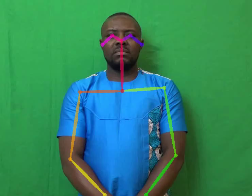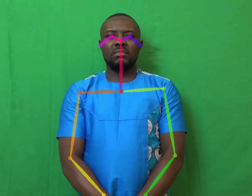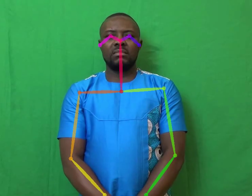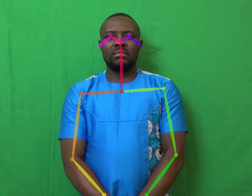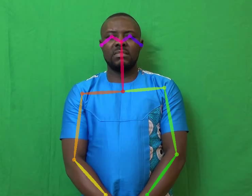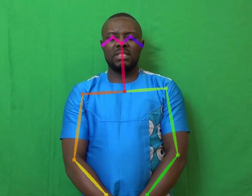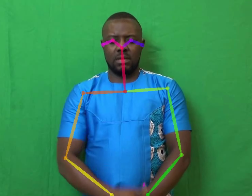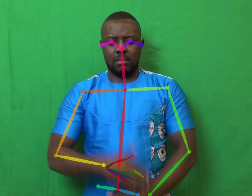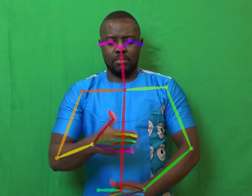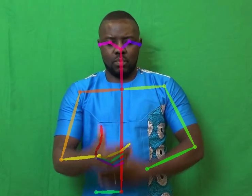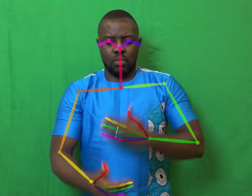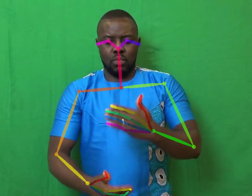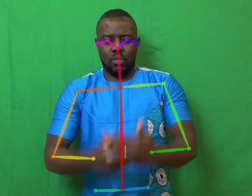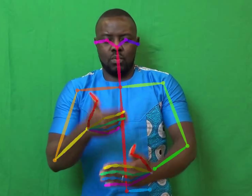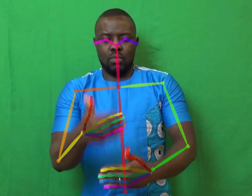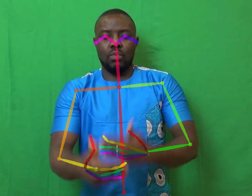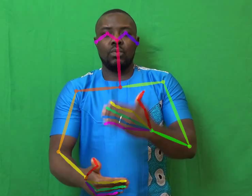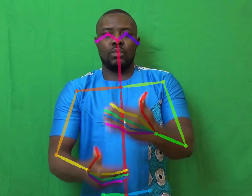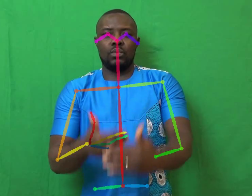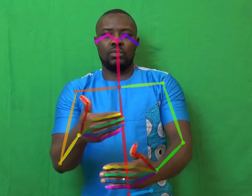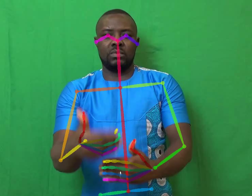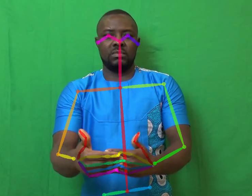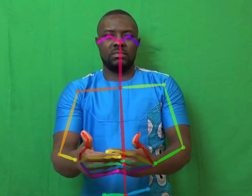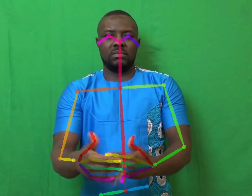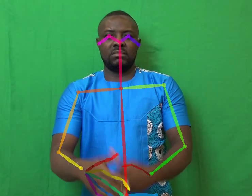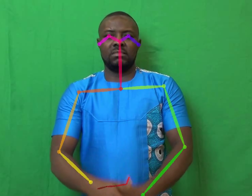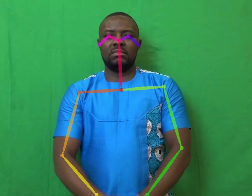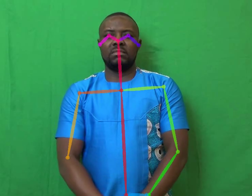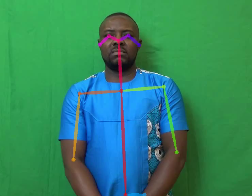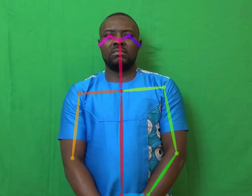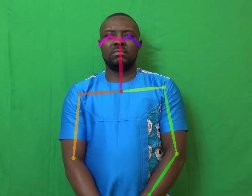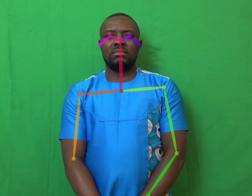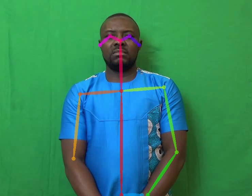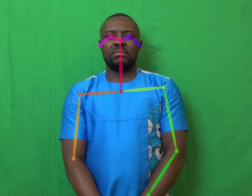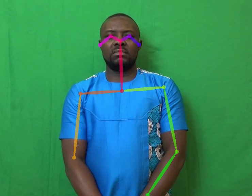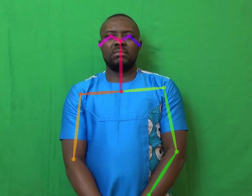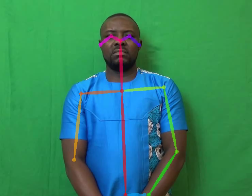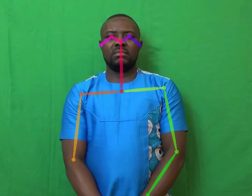process